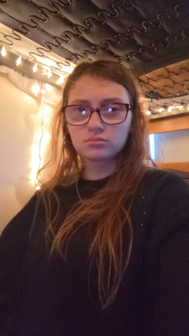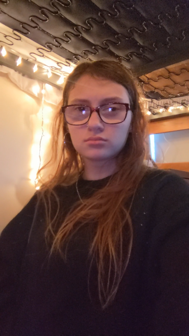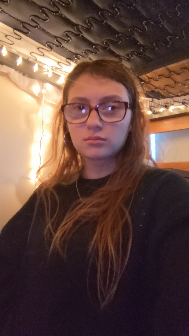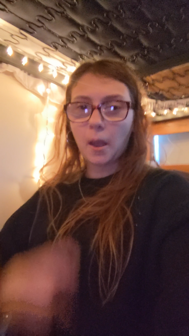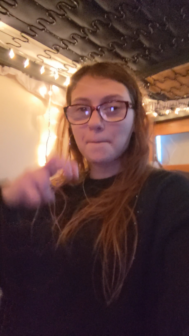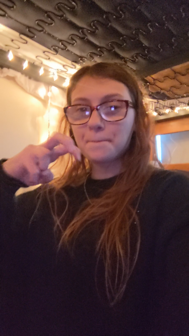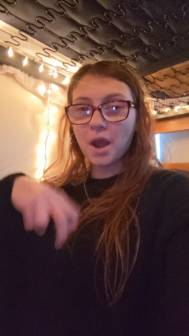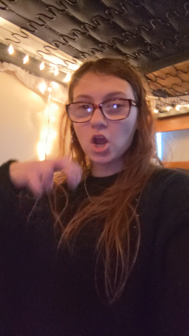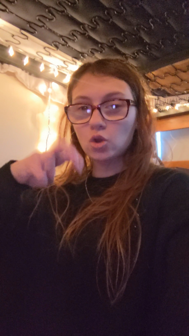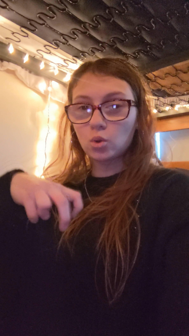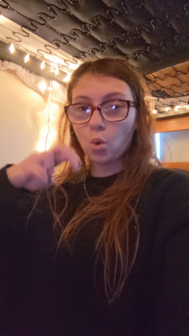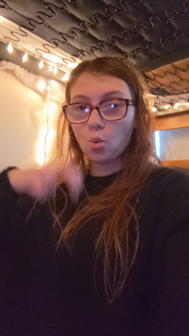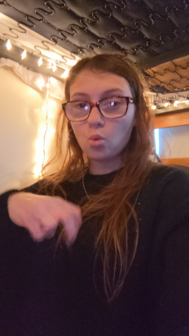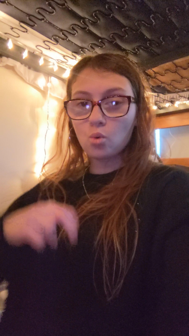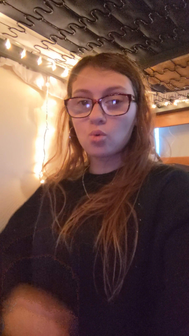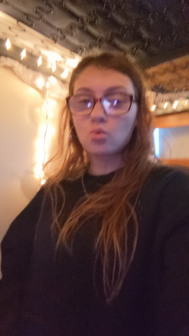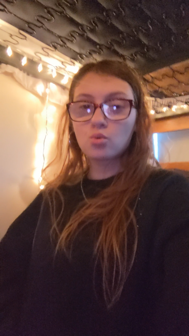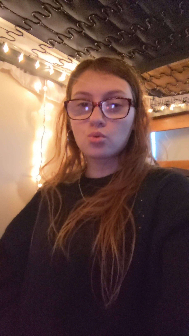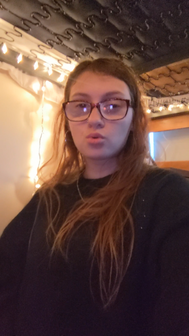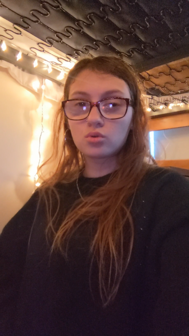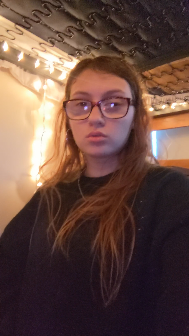potato